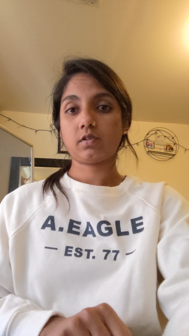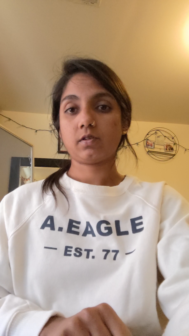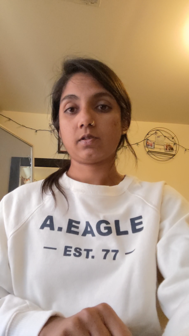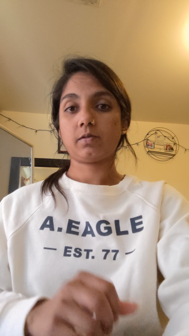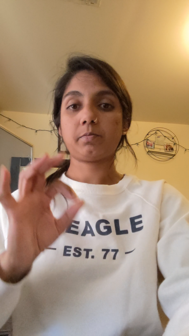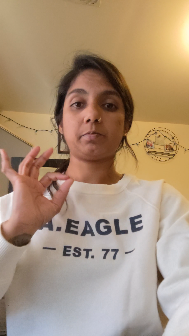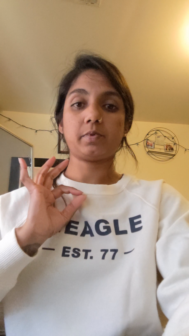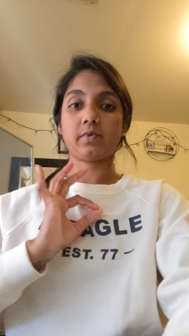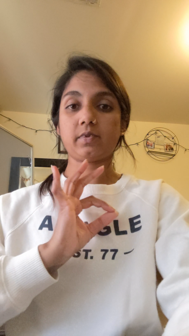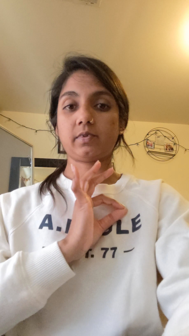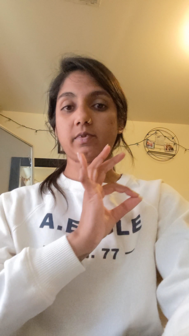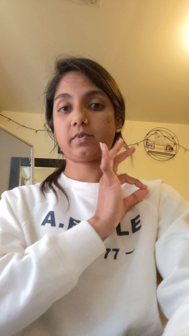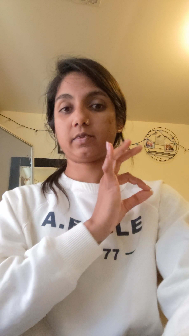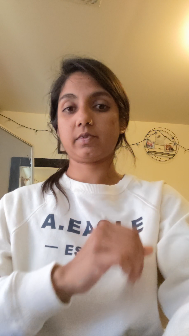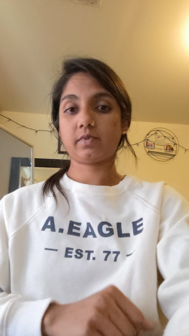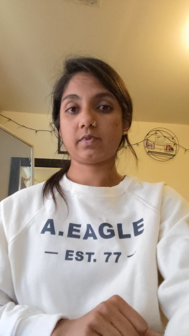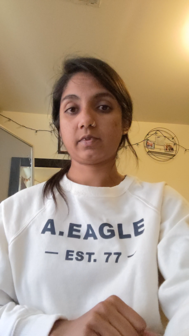beads